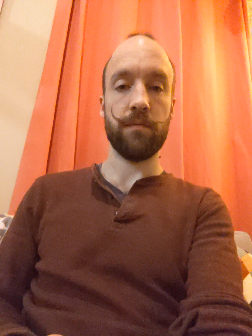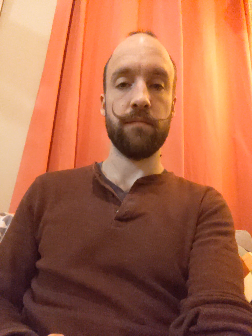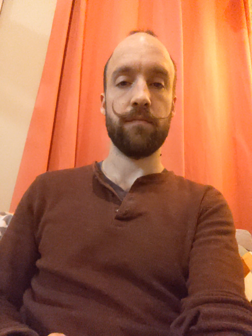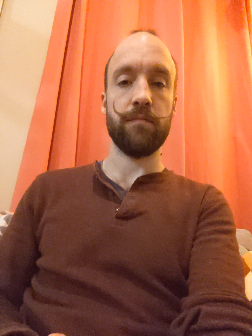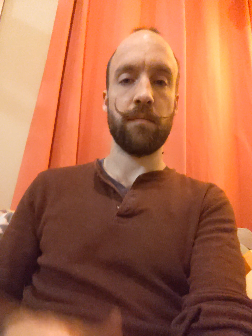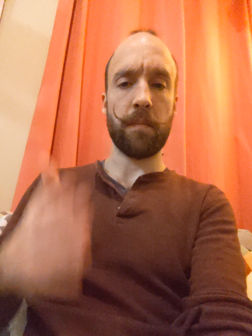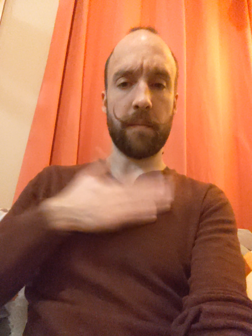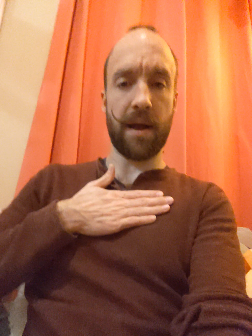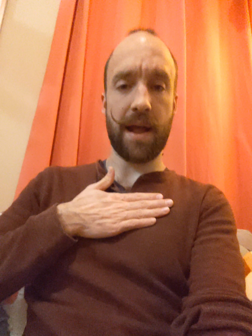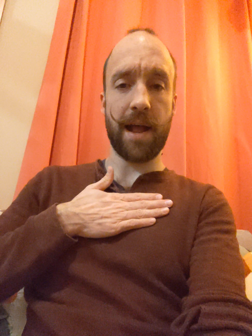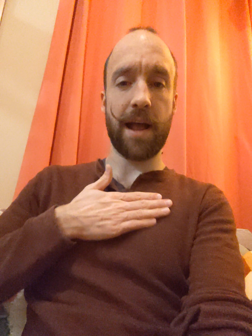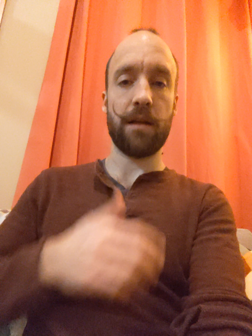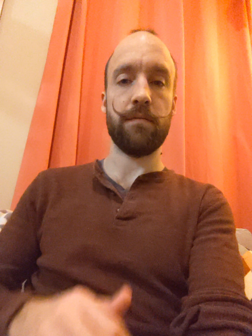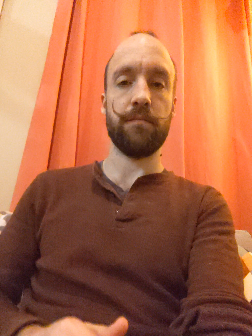my